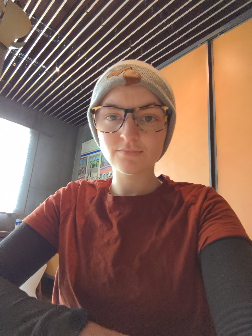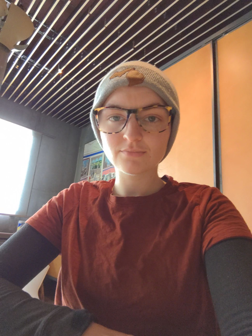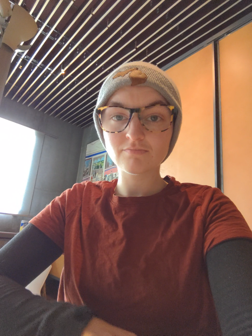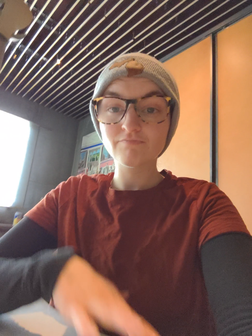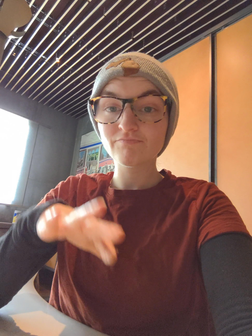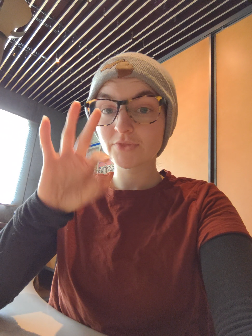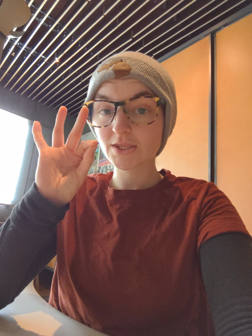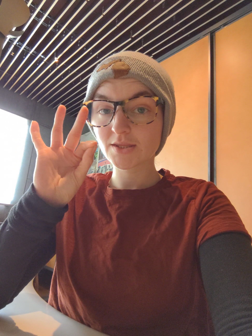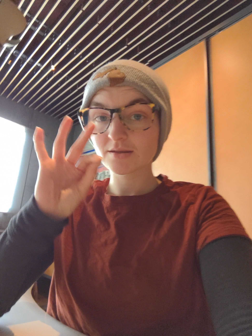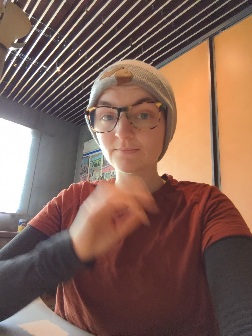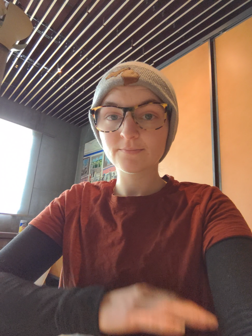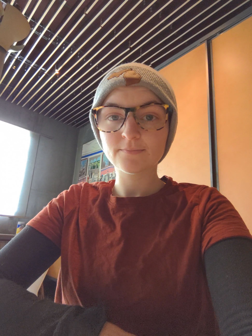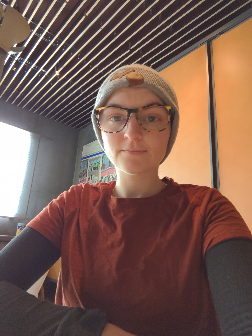find